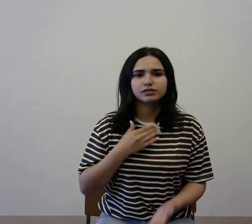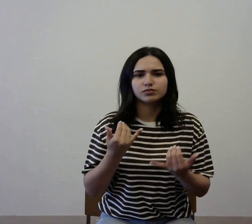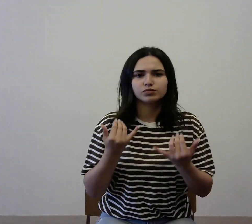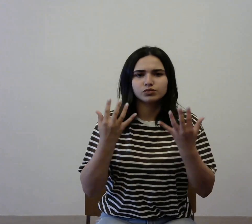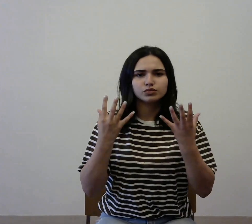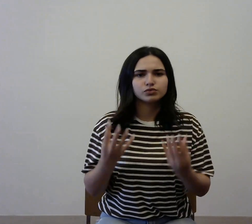bu gün